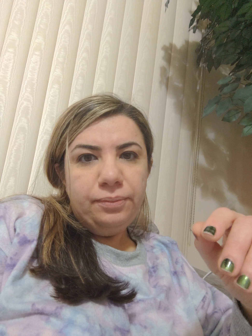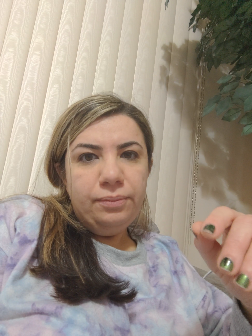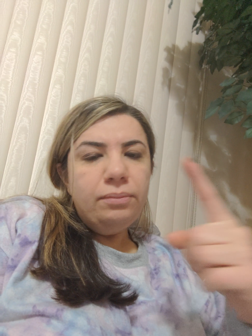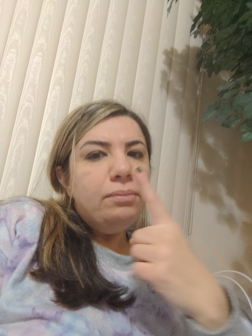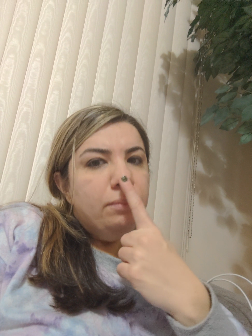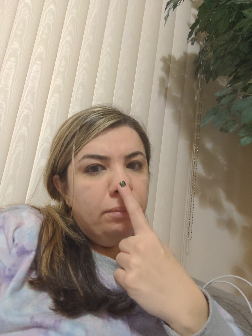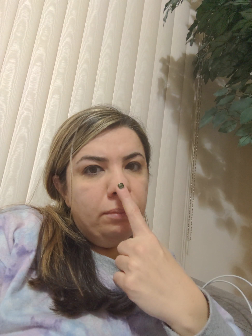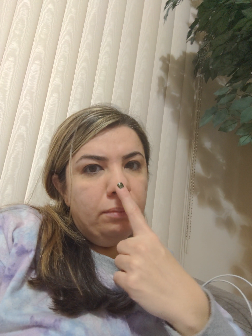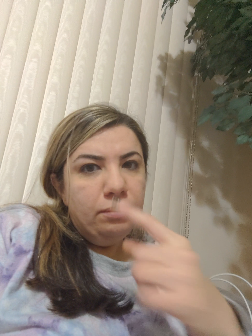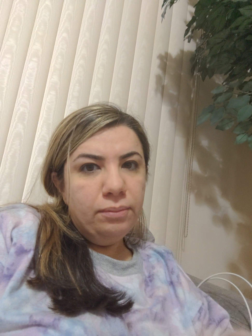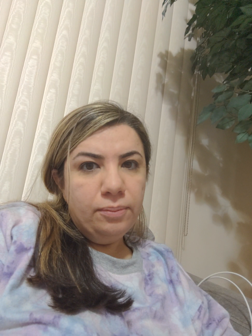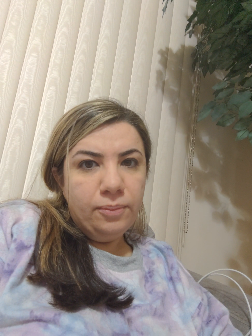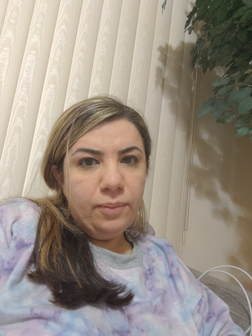nose